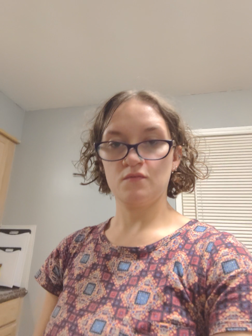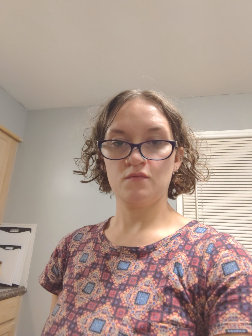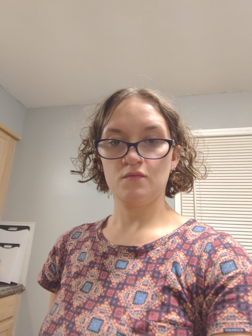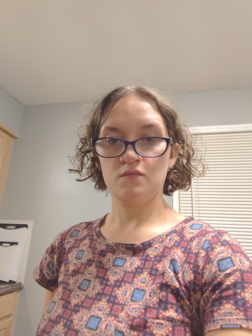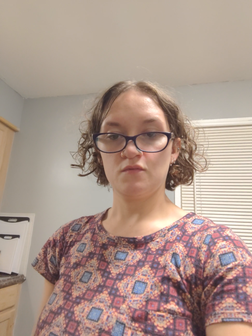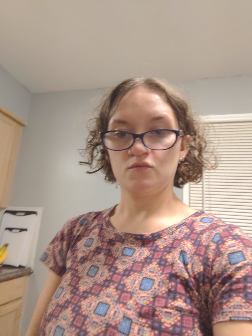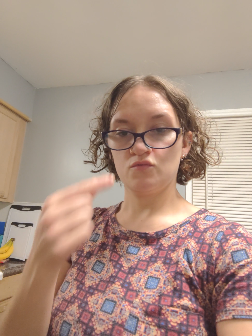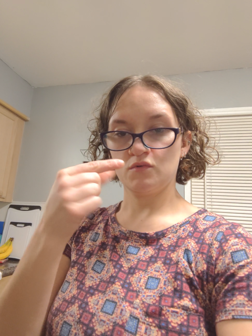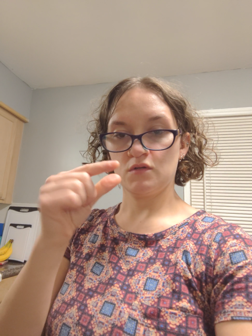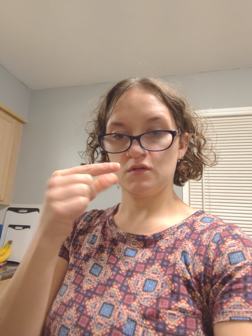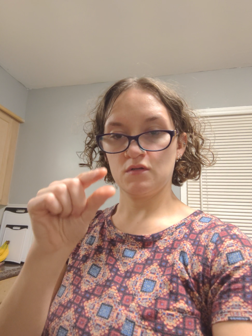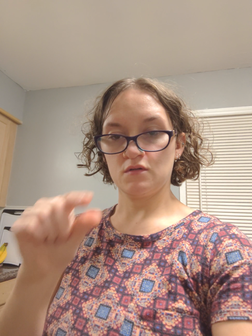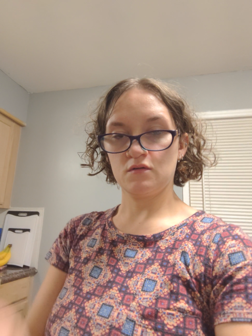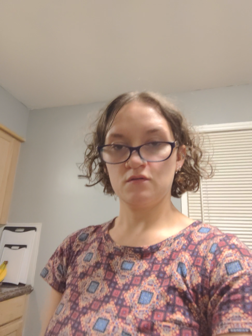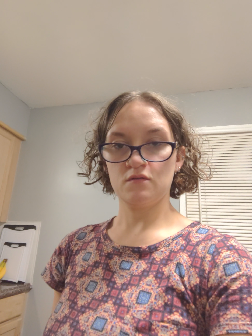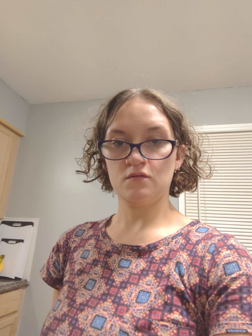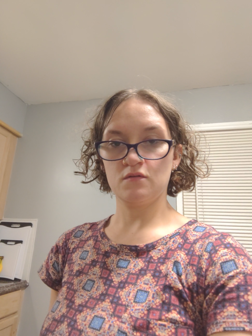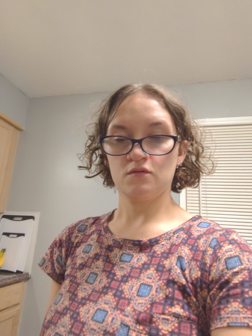green